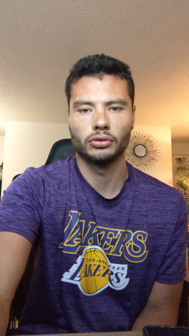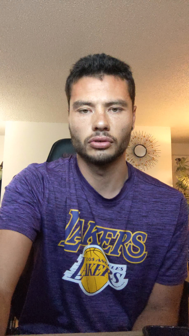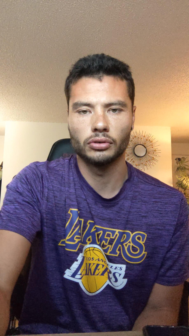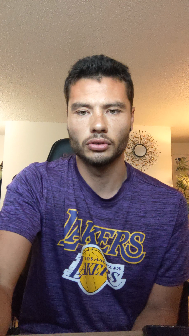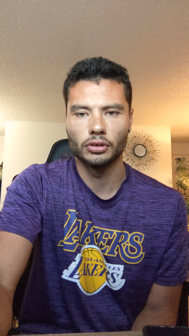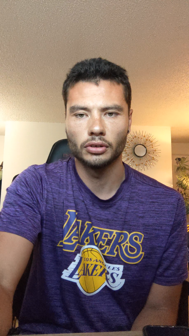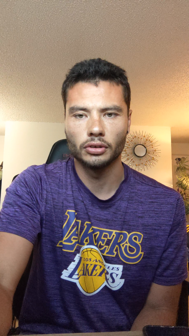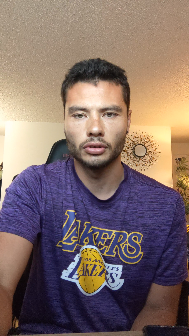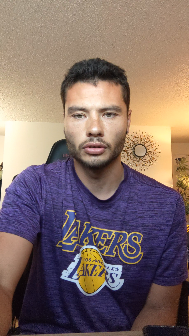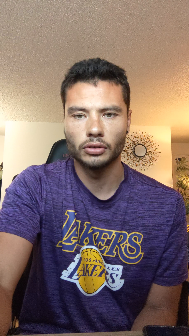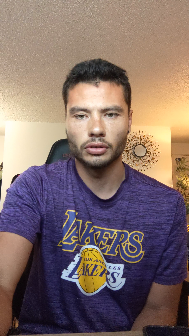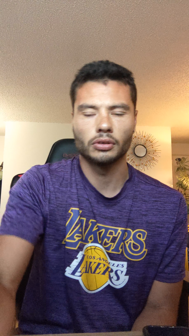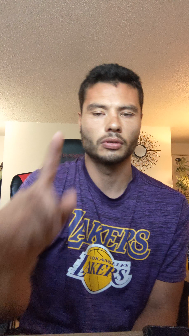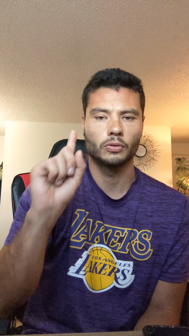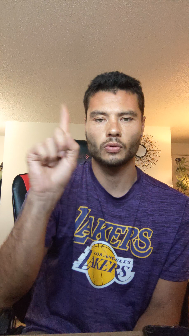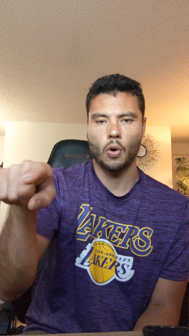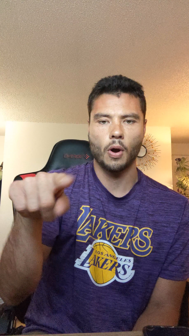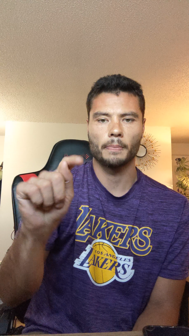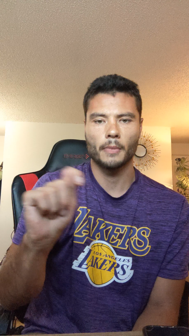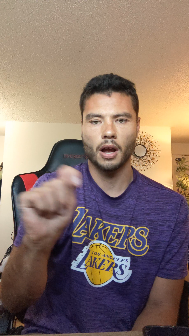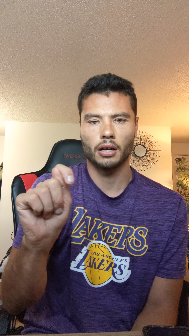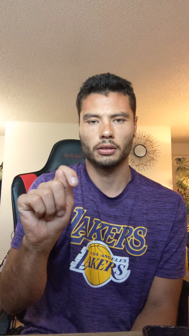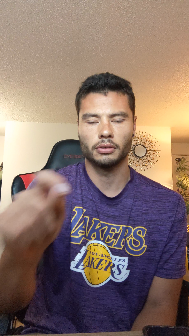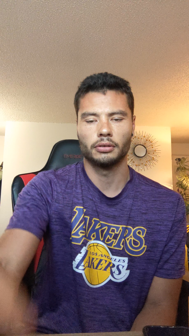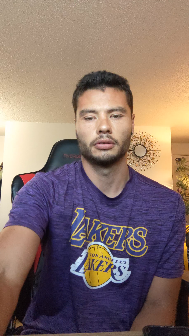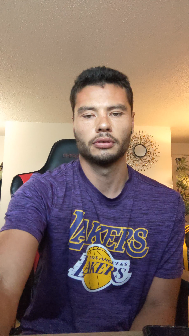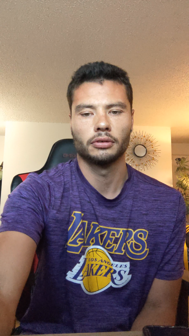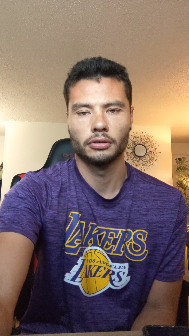go potty